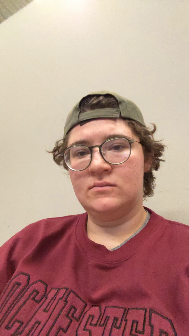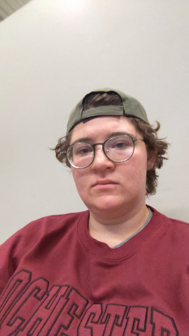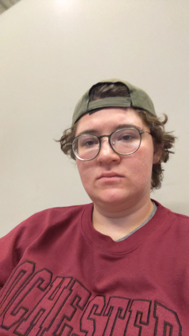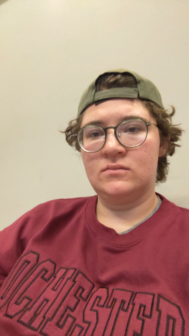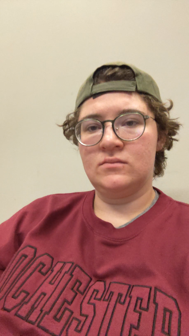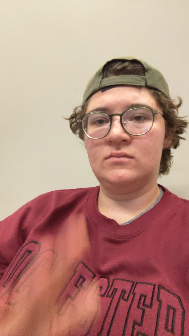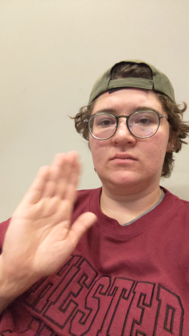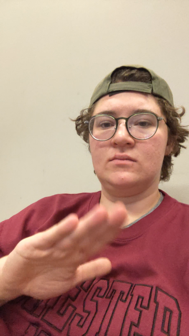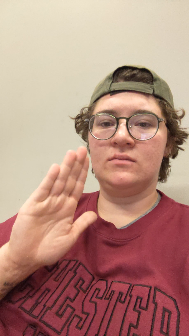clap